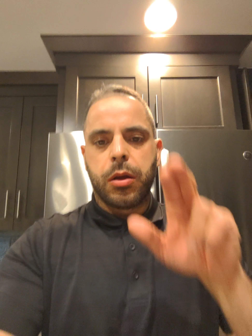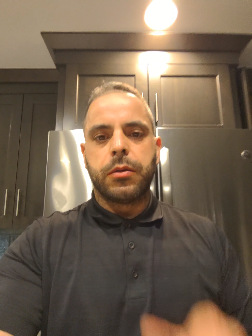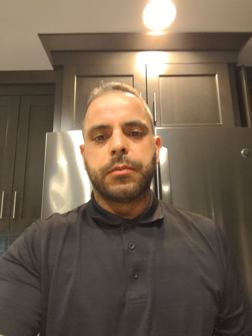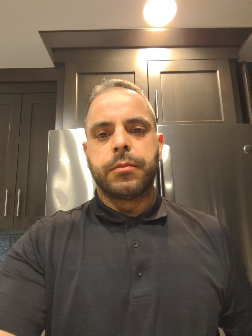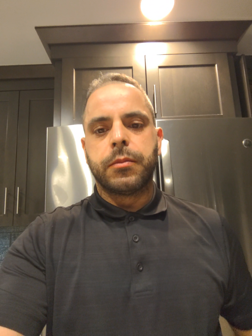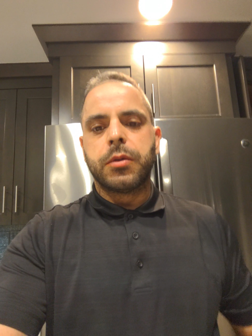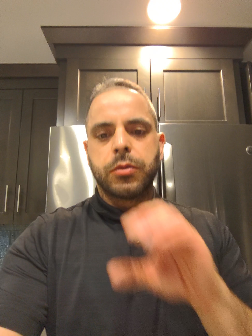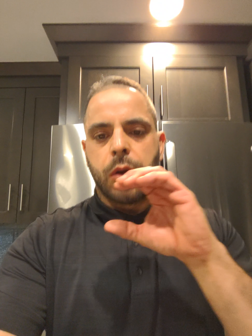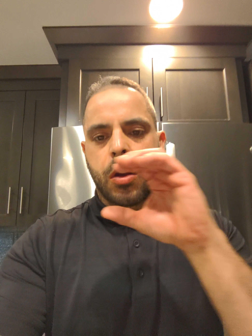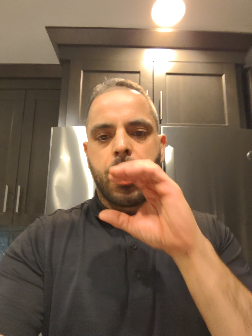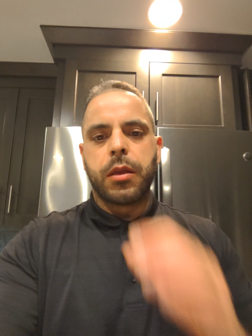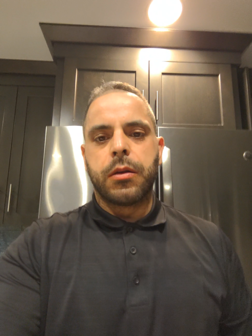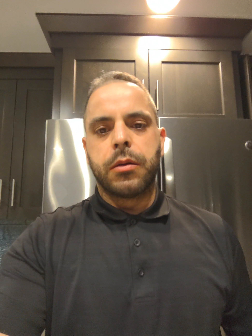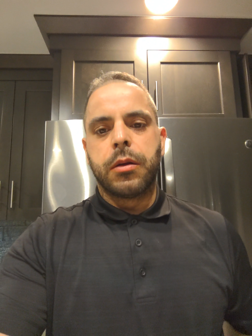chocolate